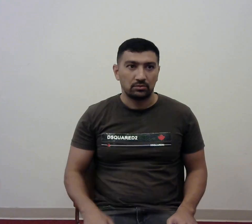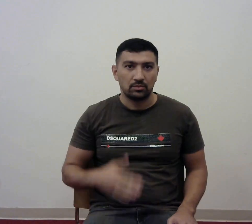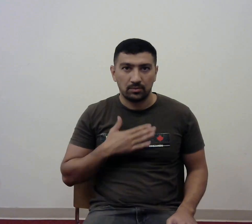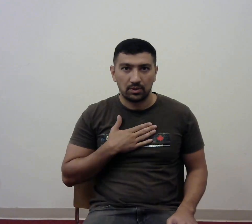mən